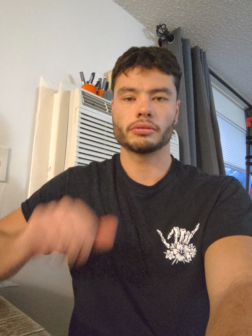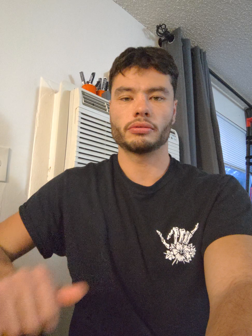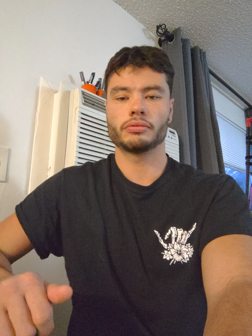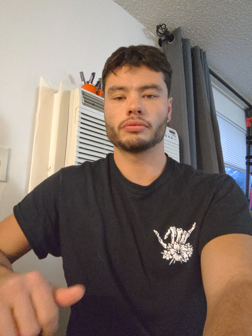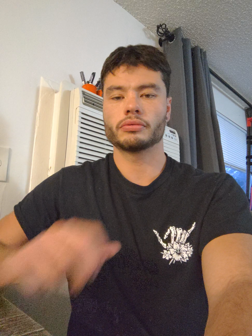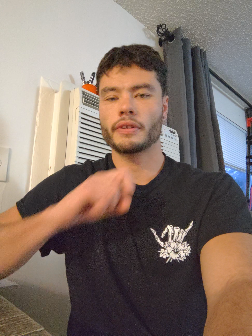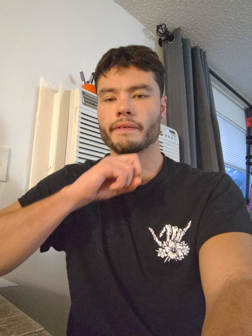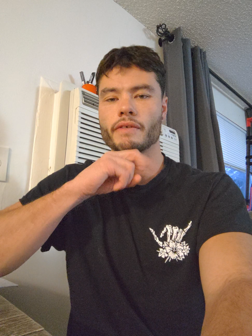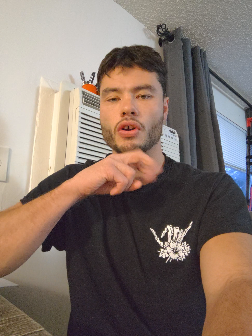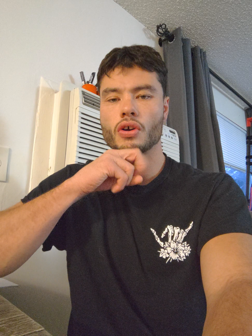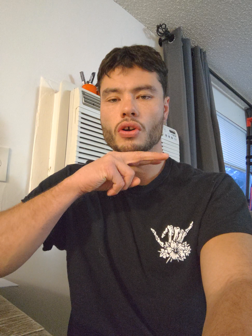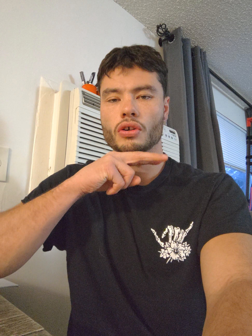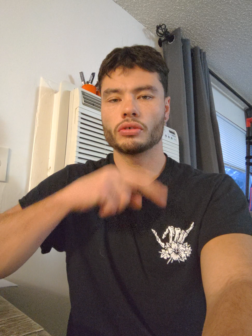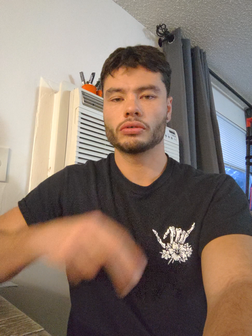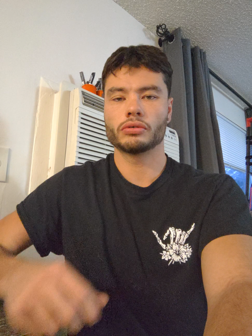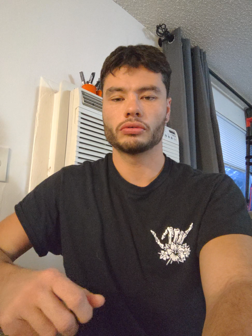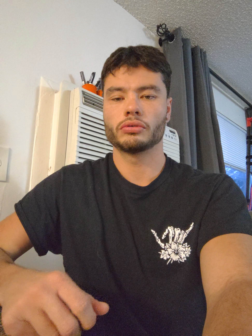frog